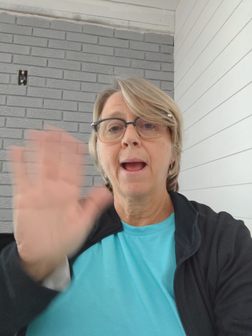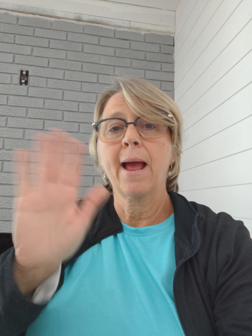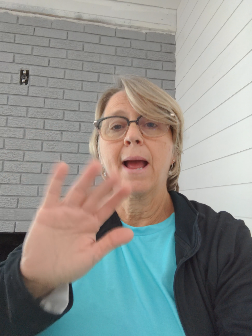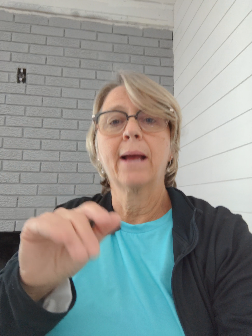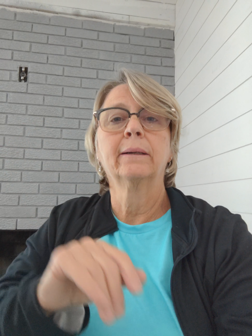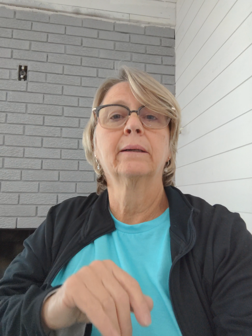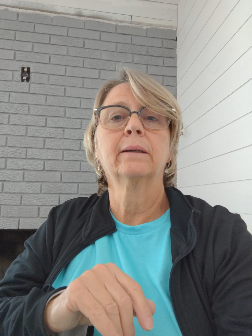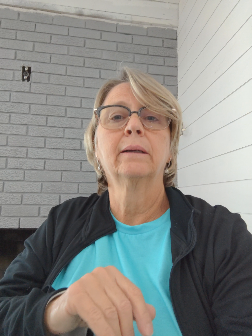bye